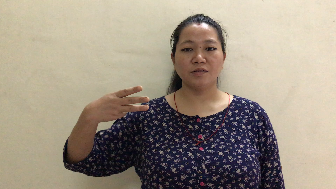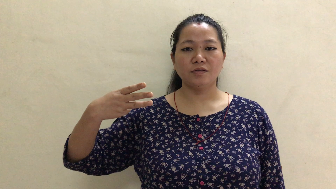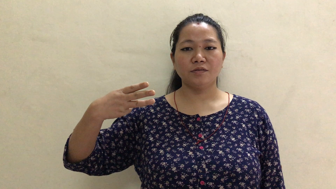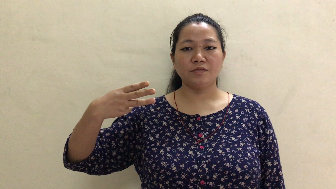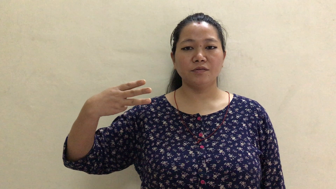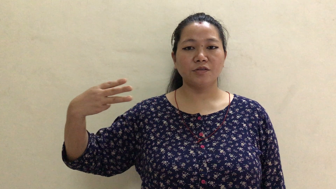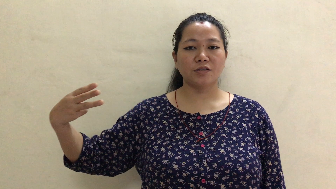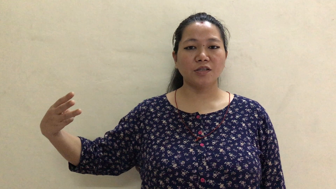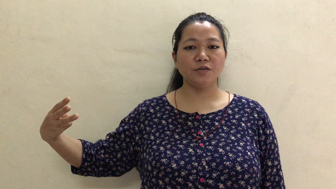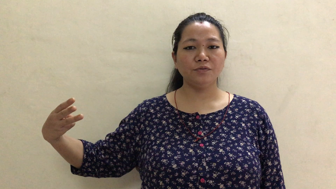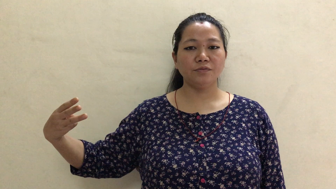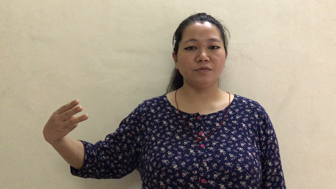उ